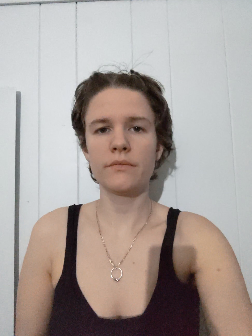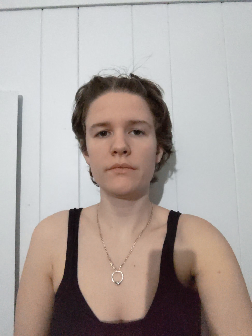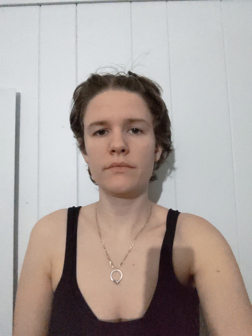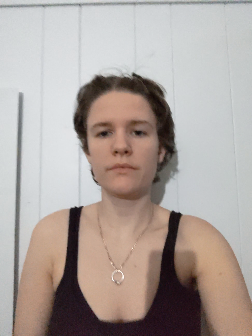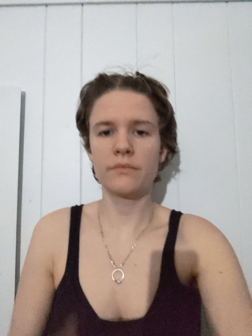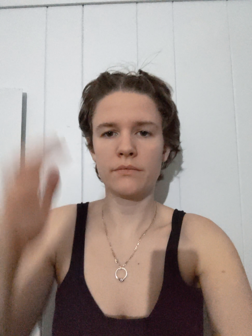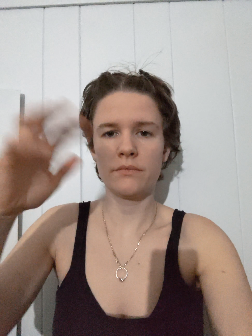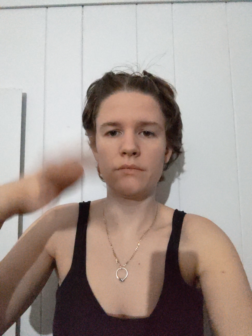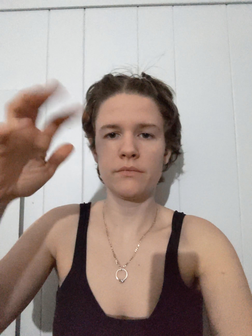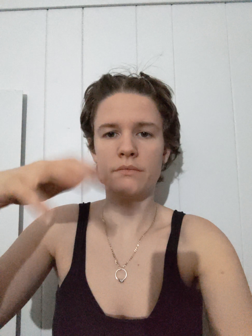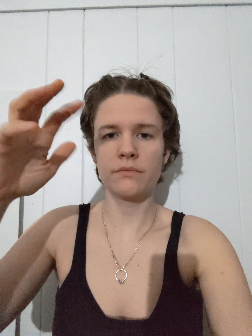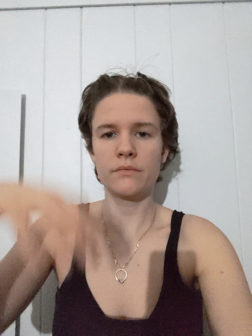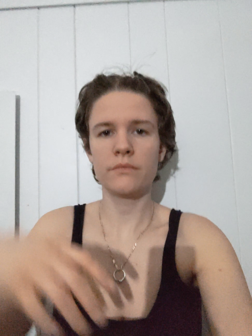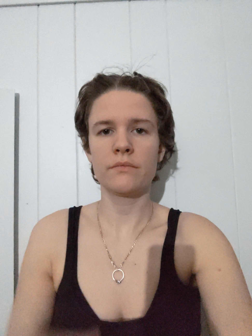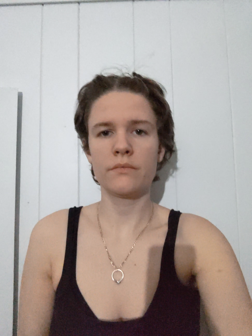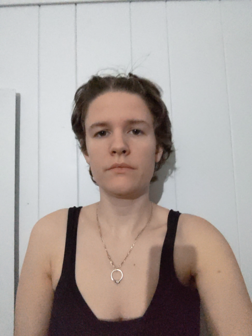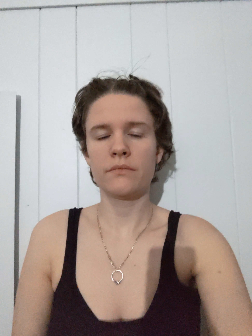rain